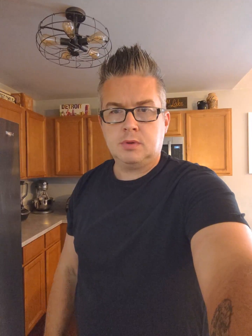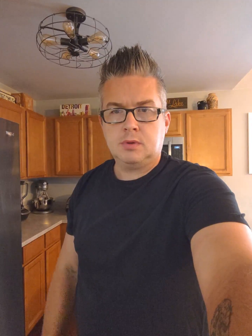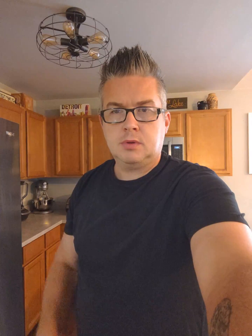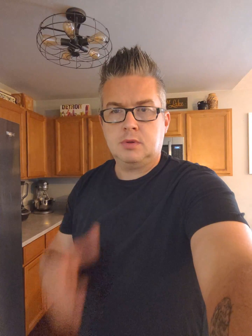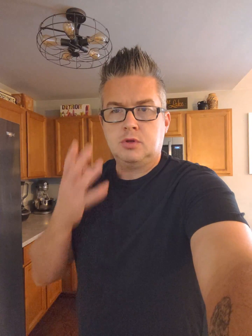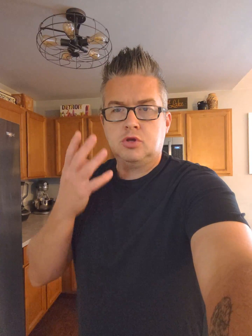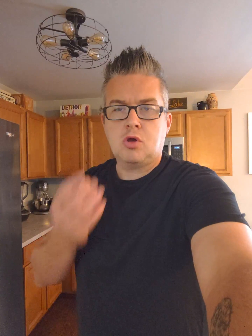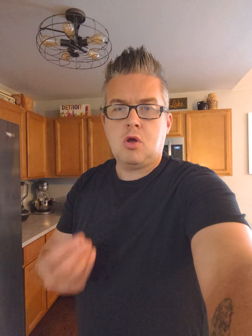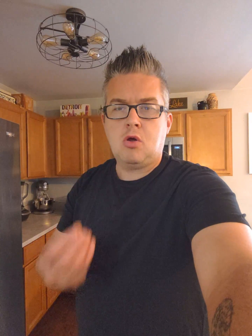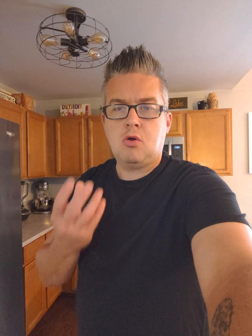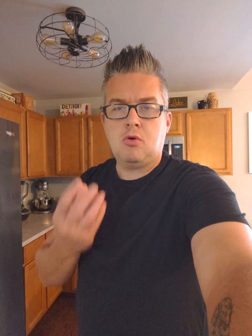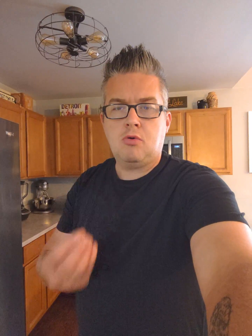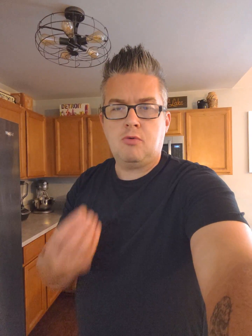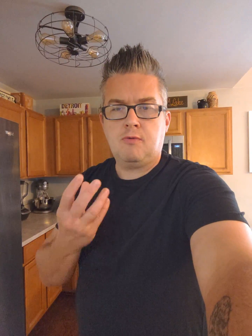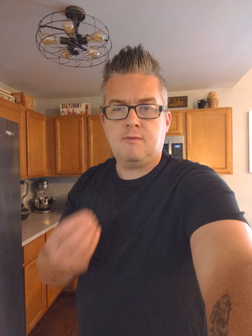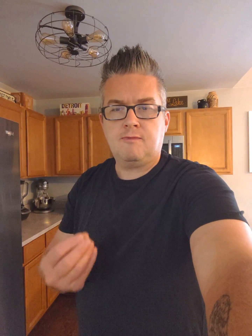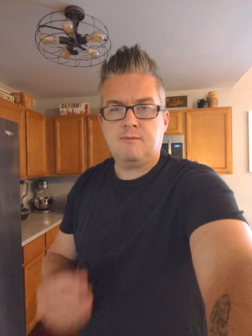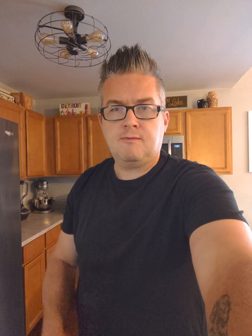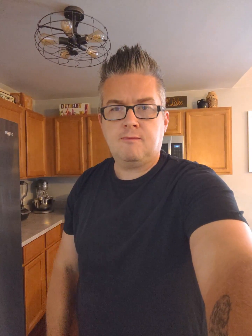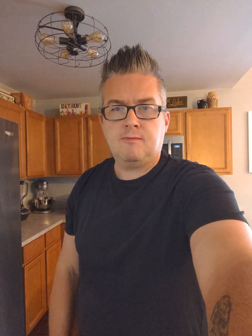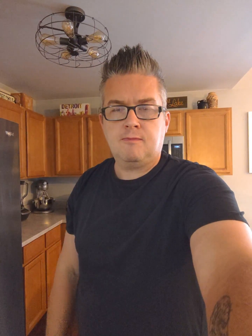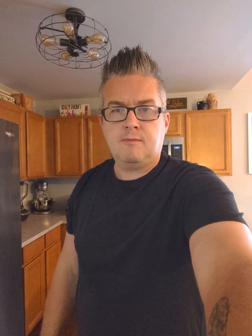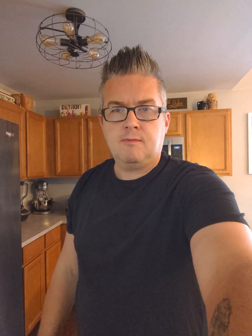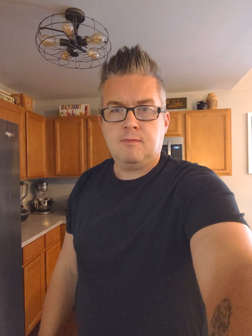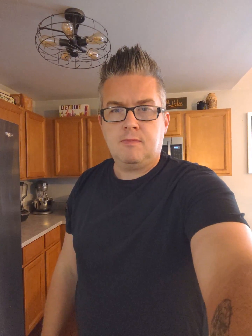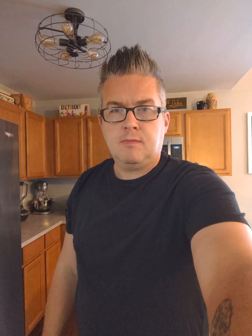gentle